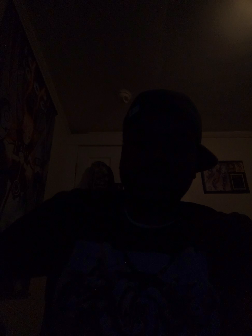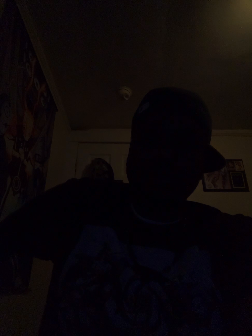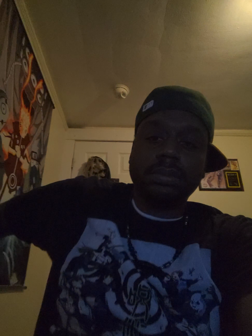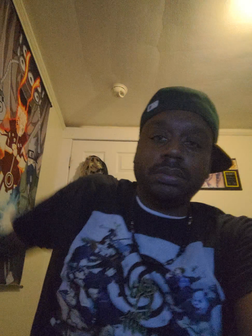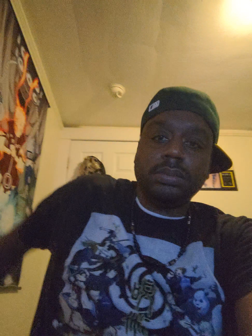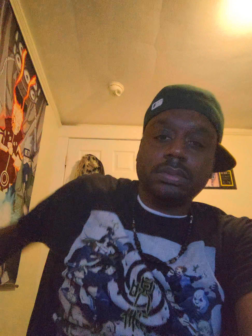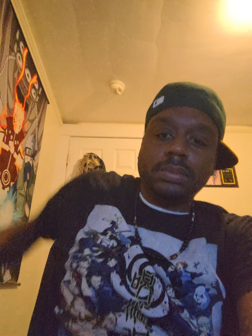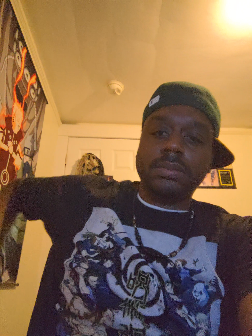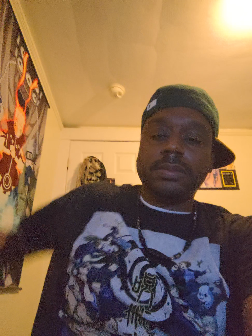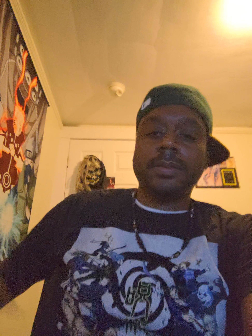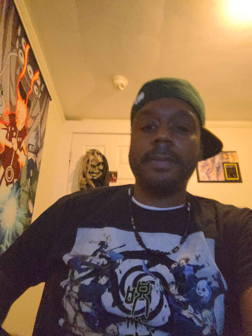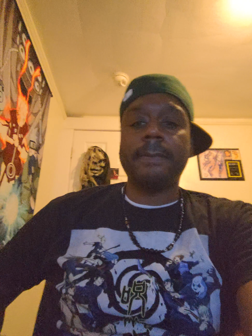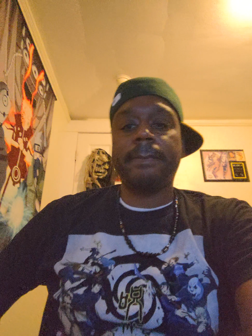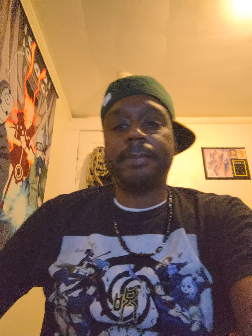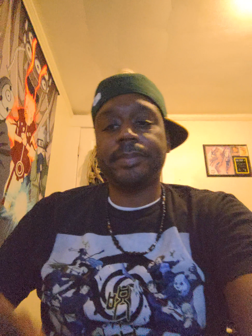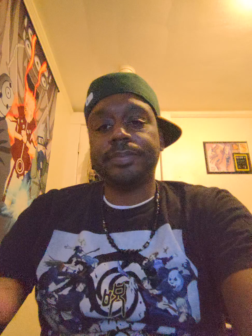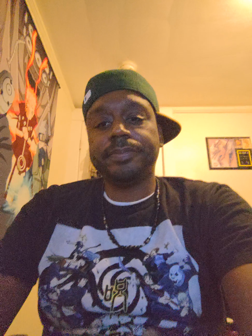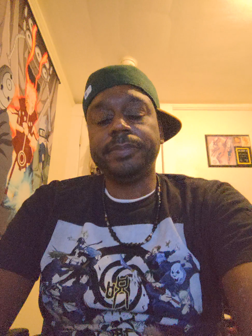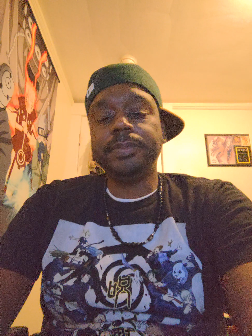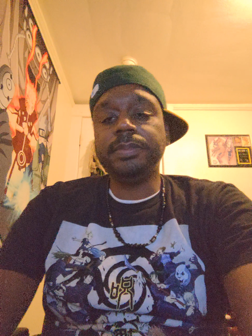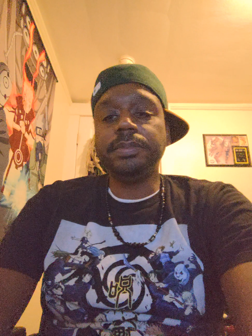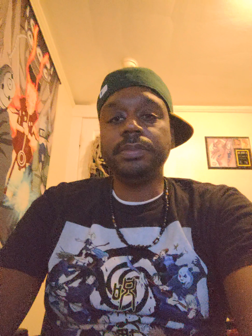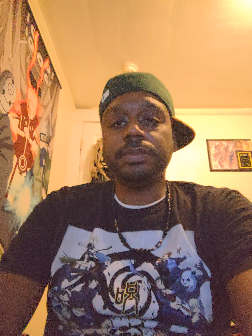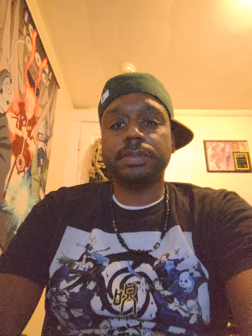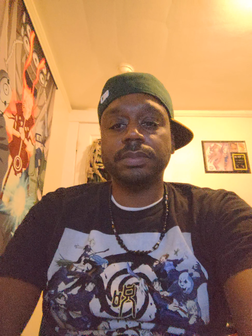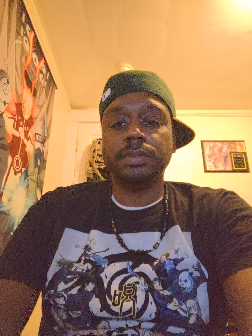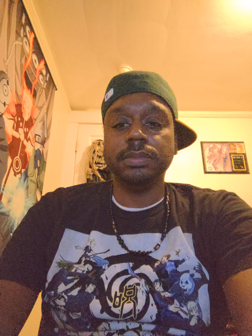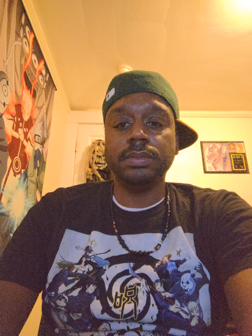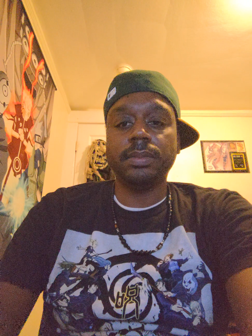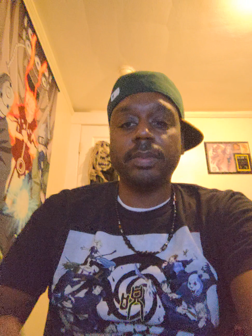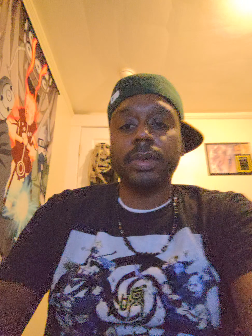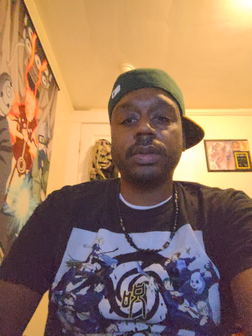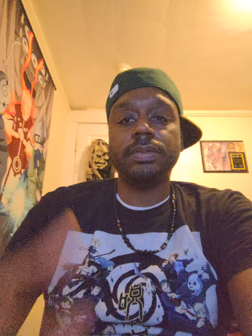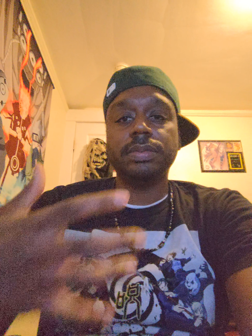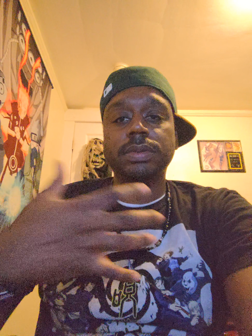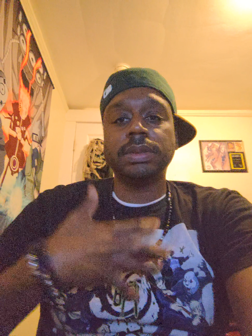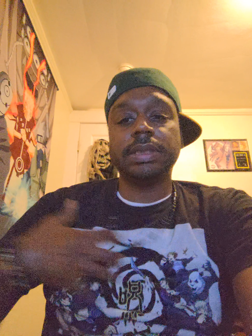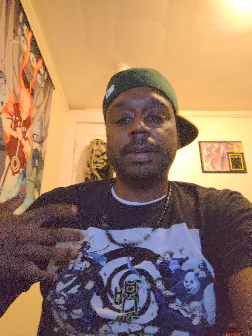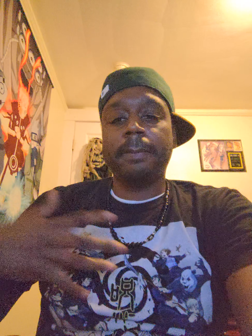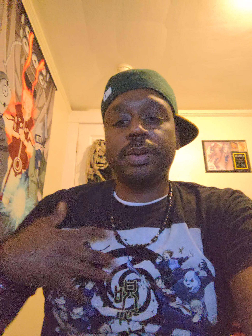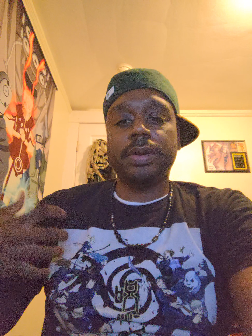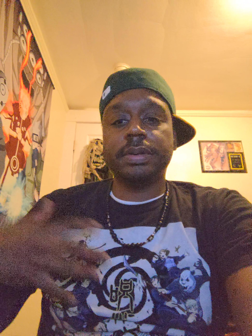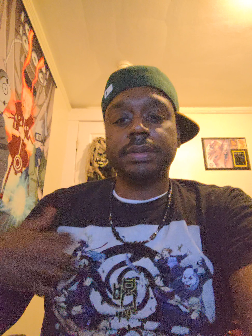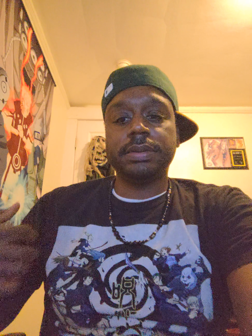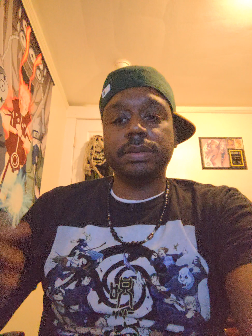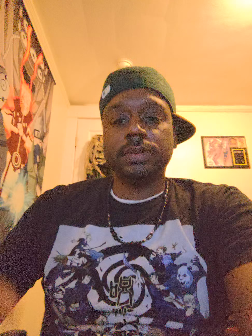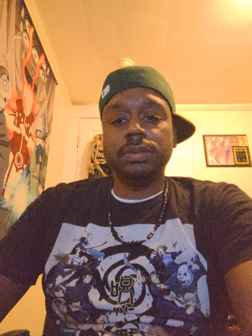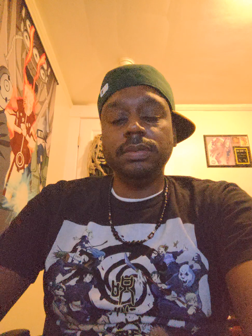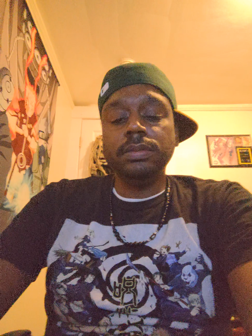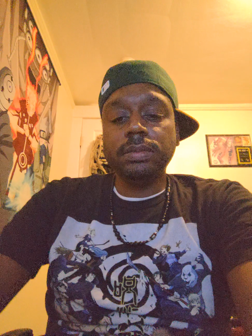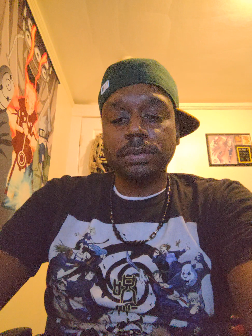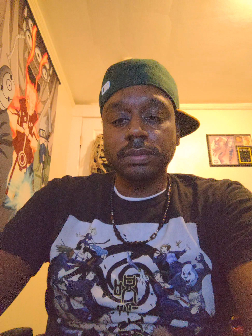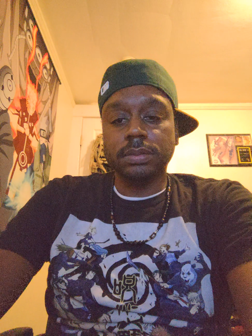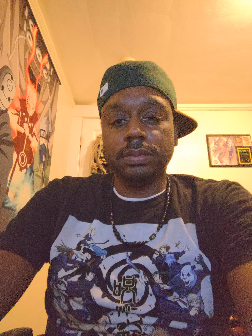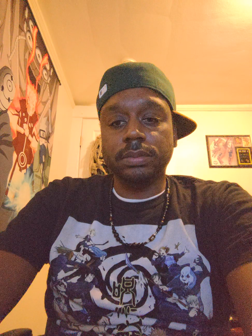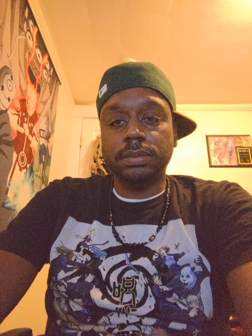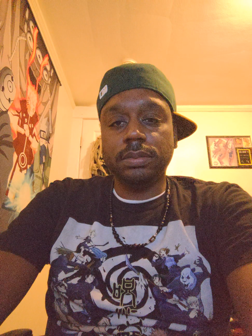zebra